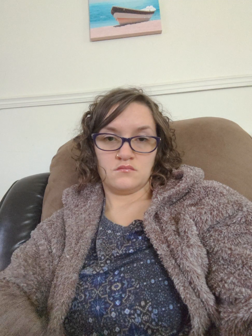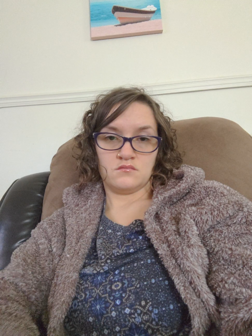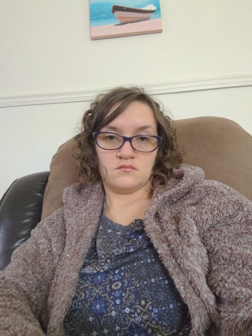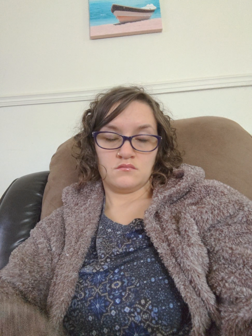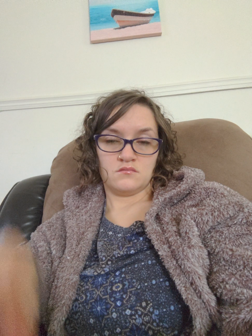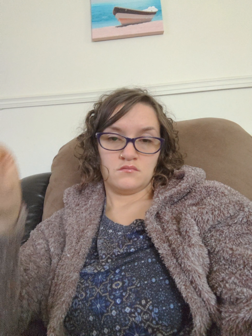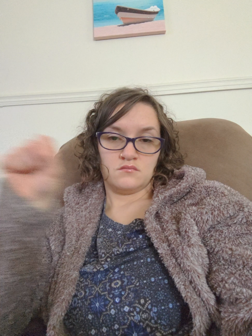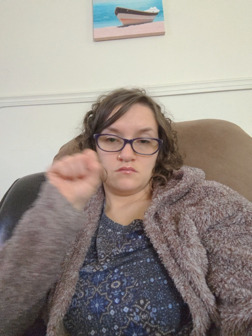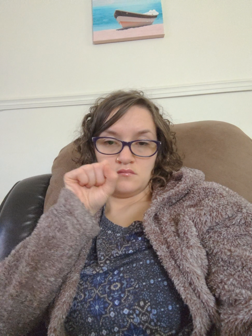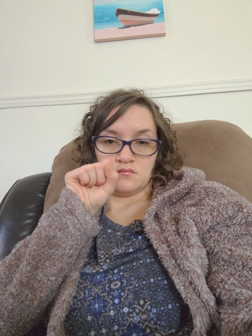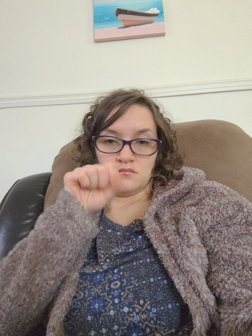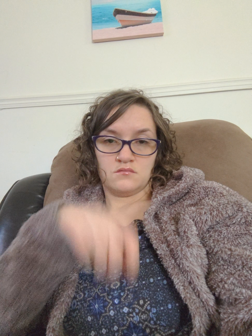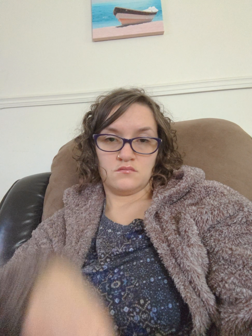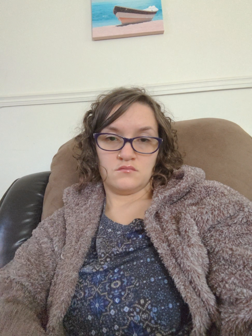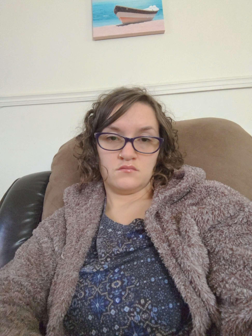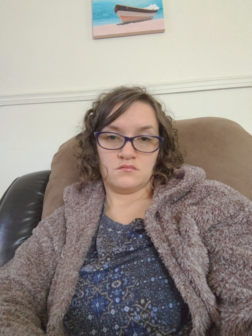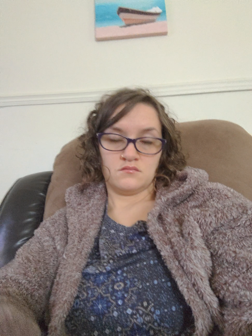carrot